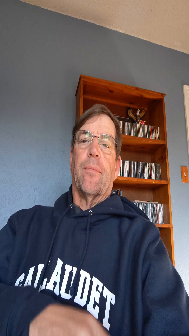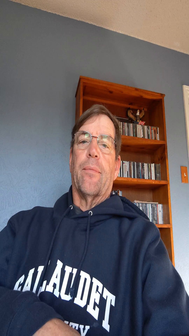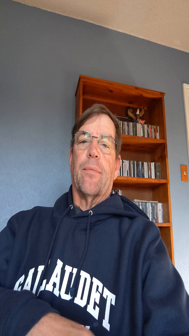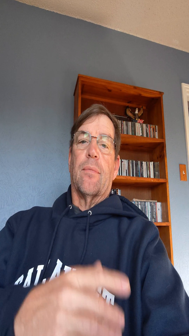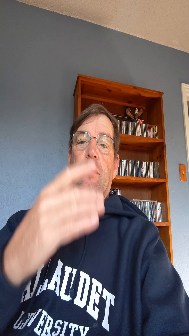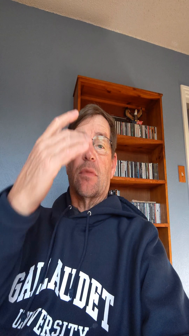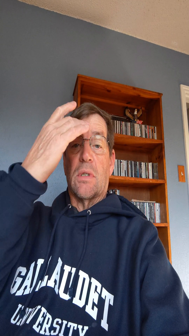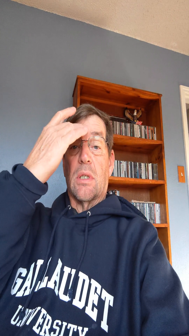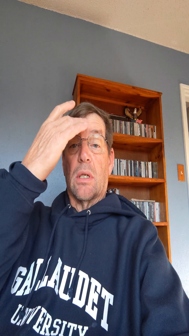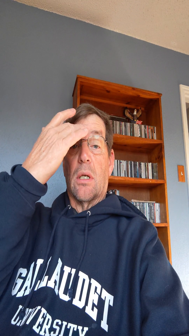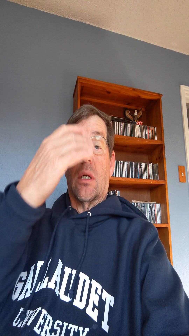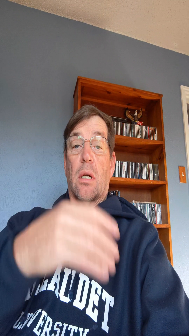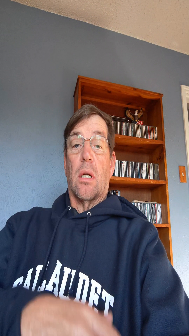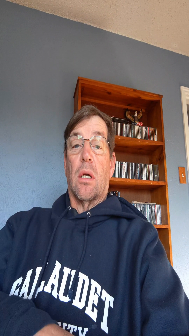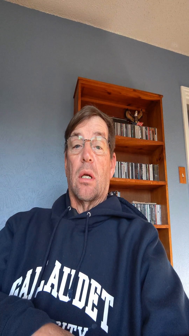sick